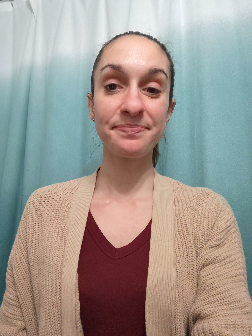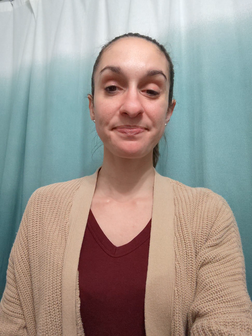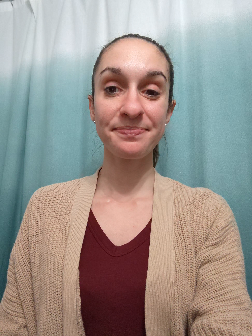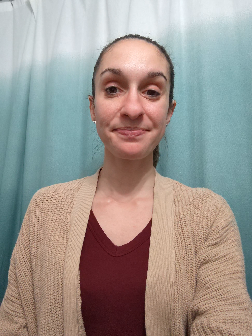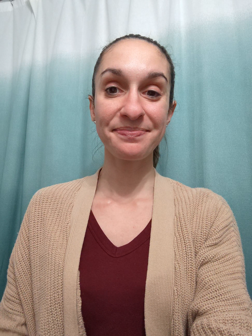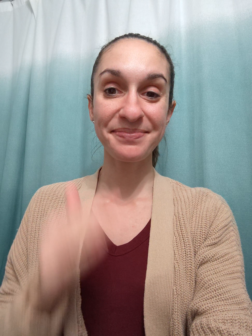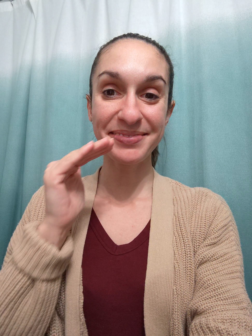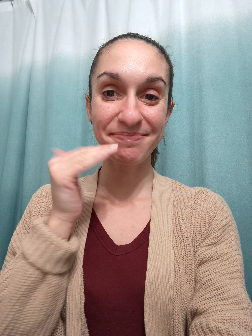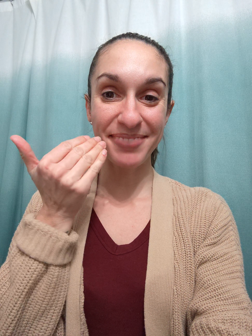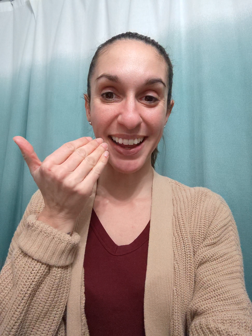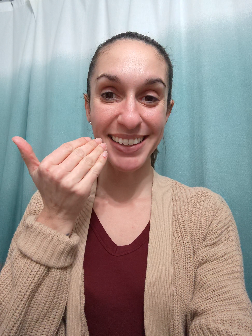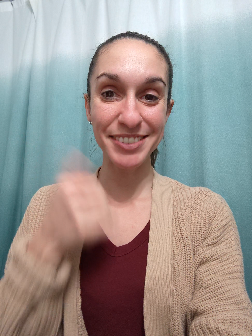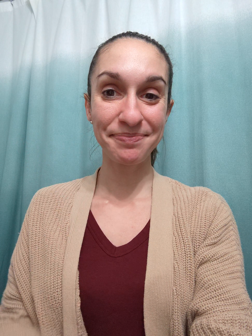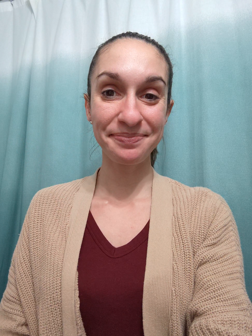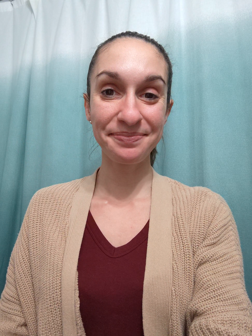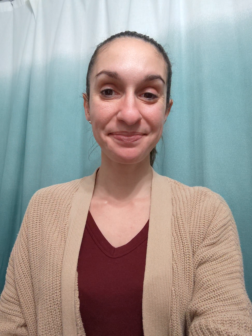smile